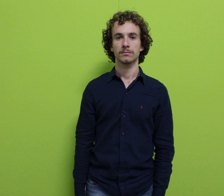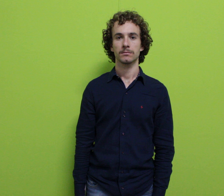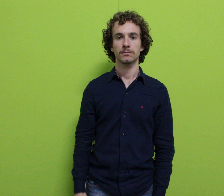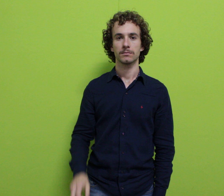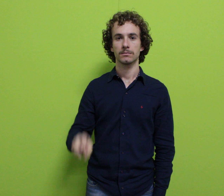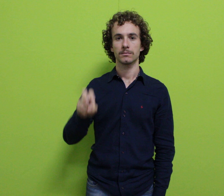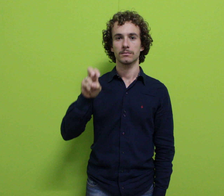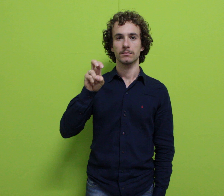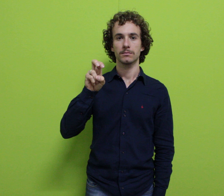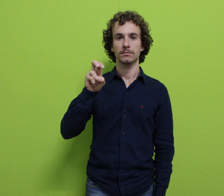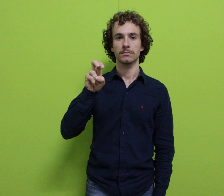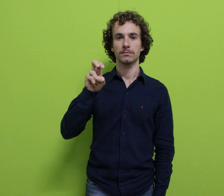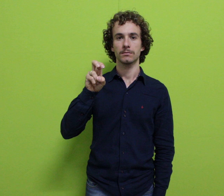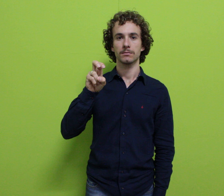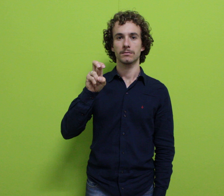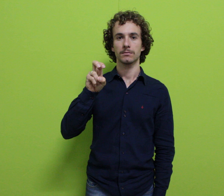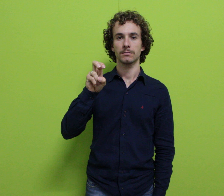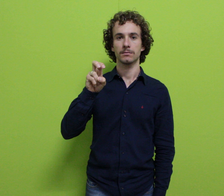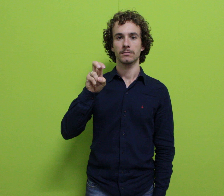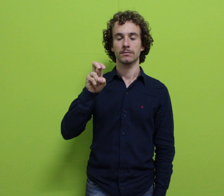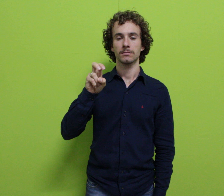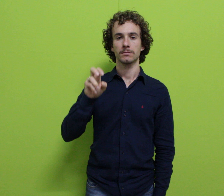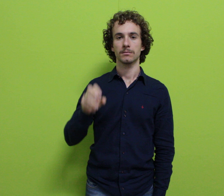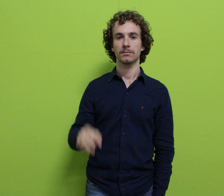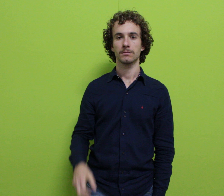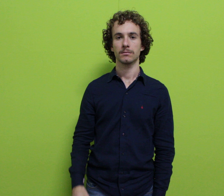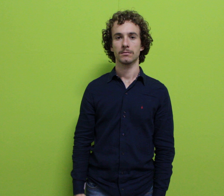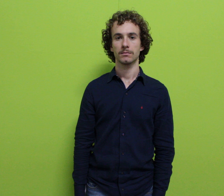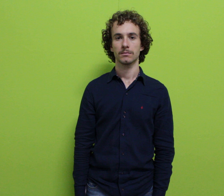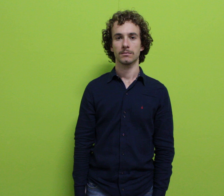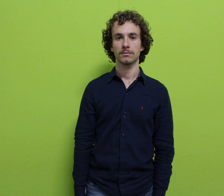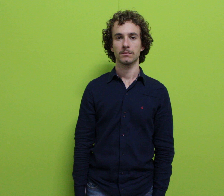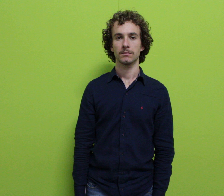cinco